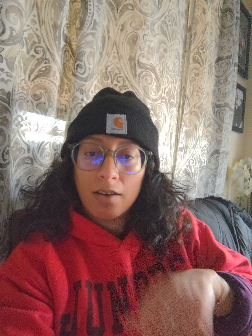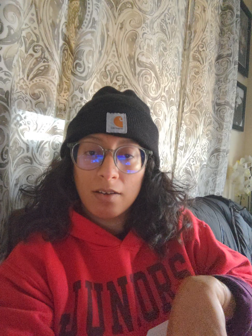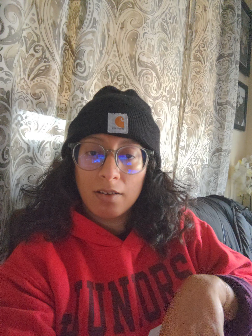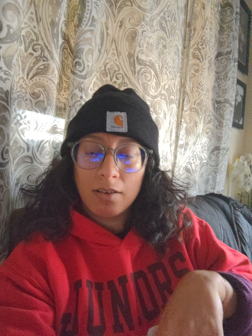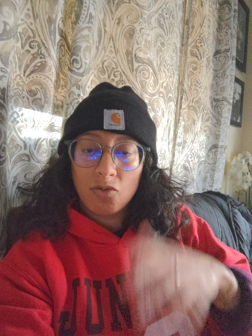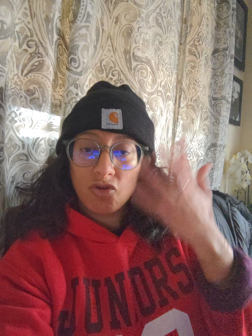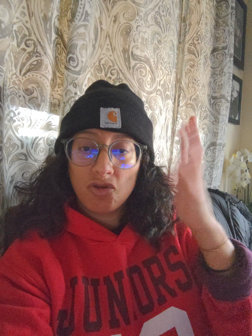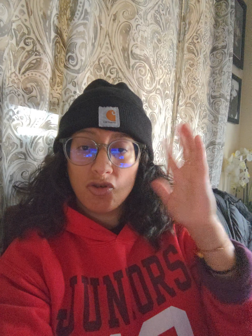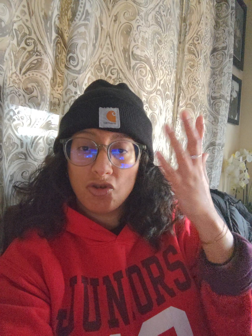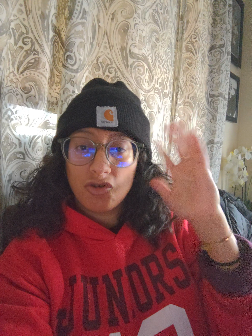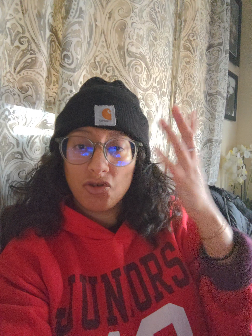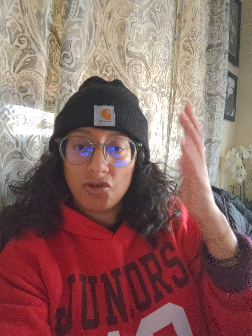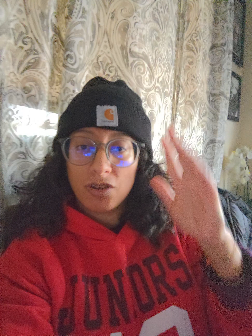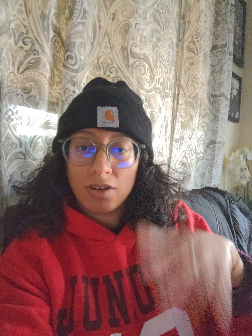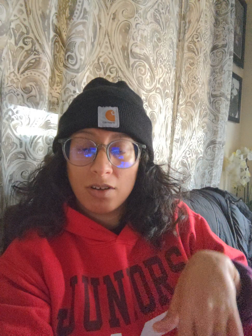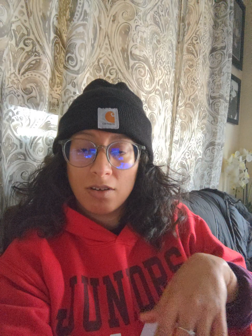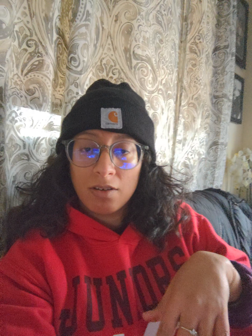tree